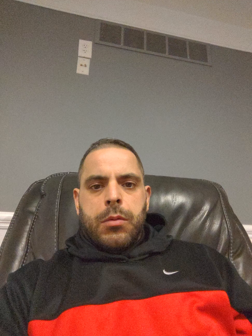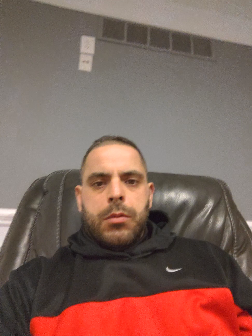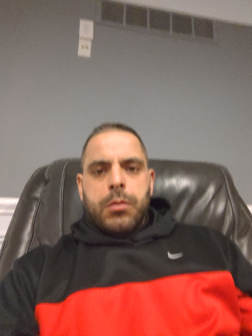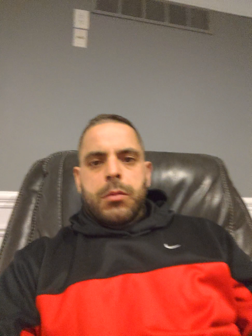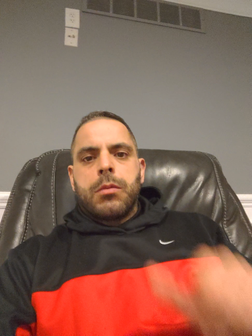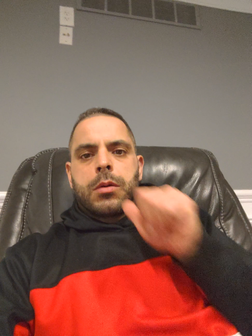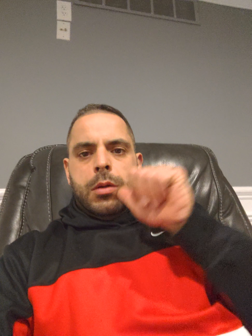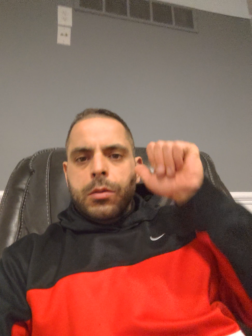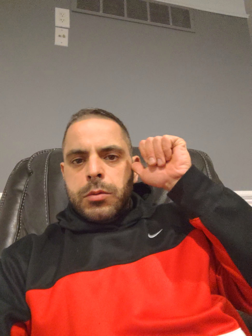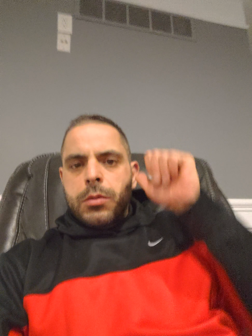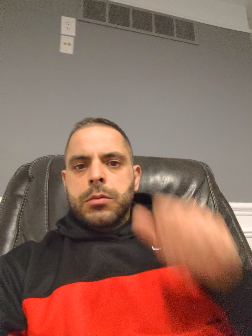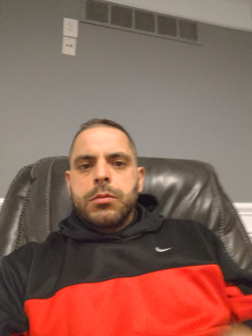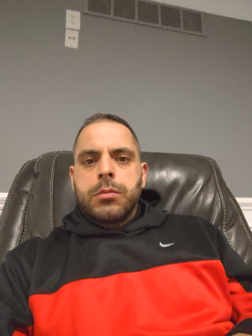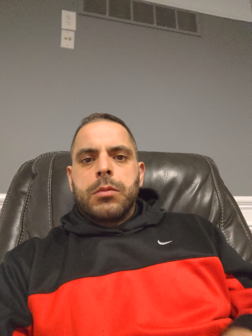yesterday